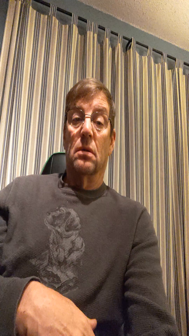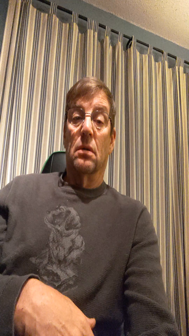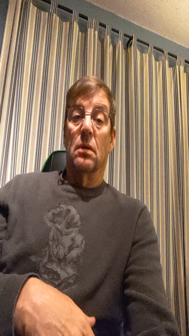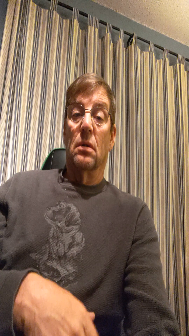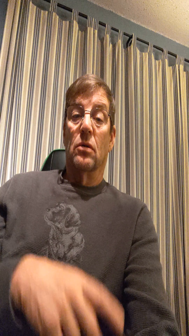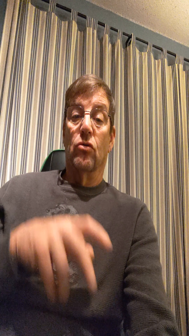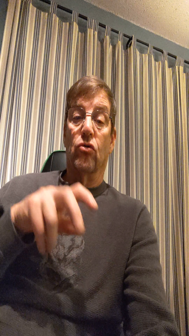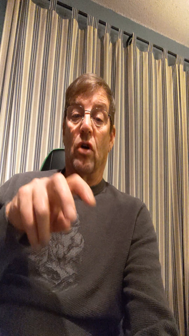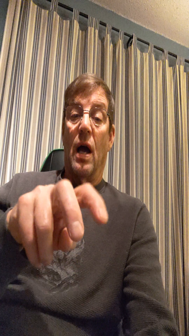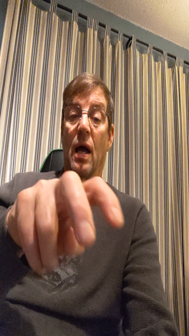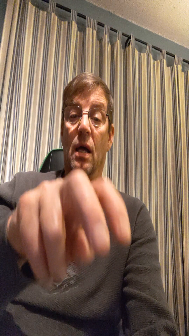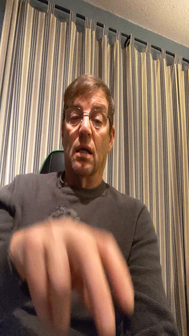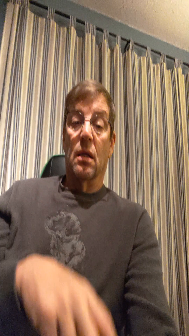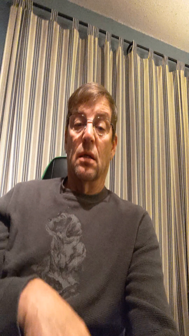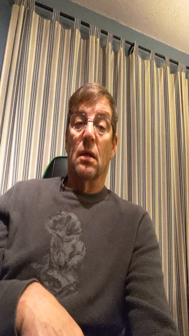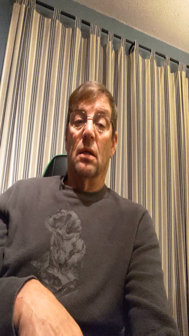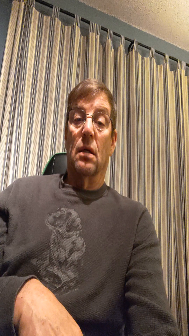ride